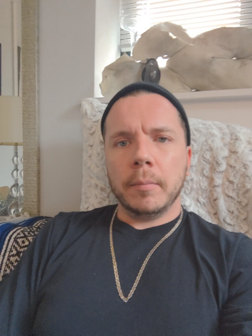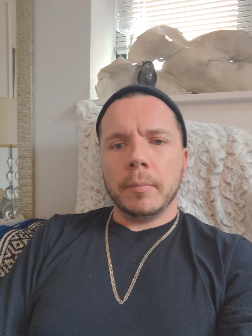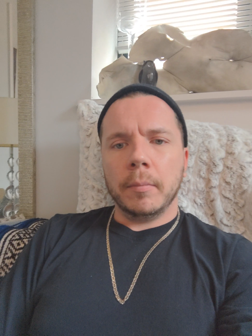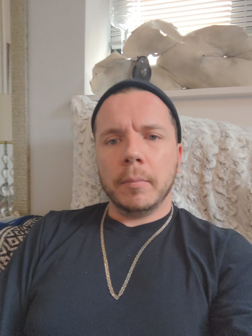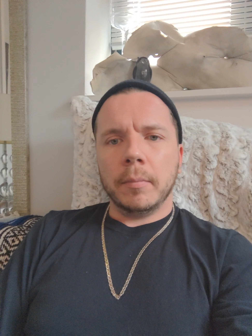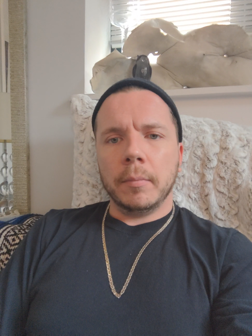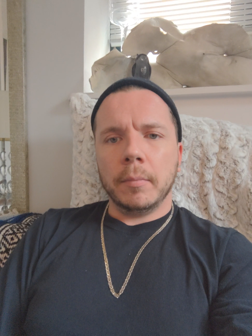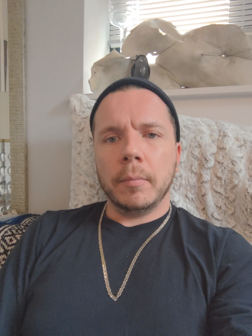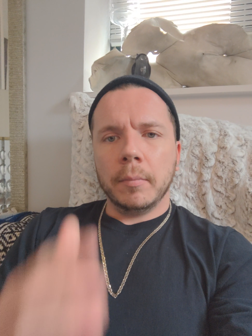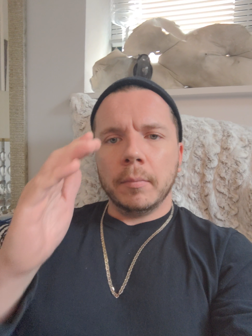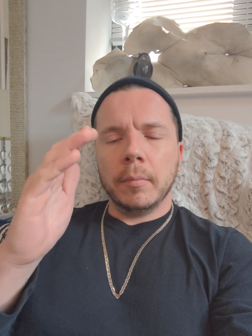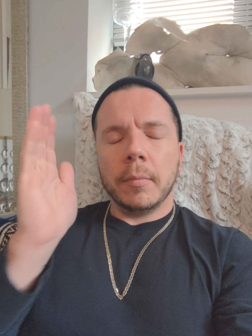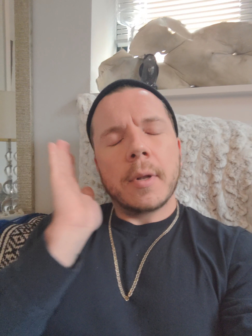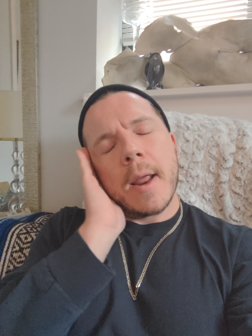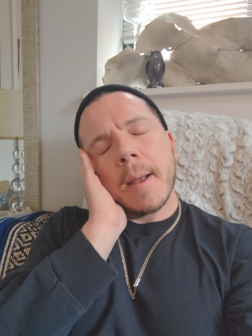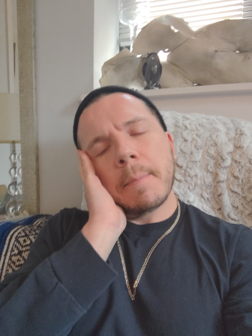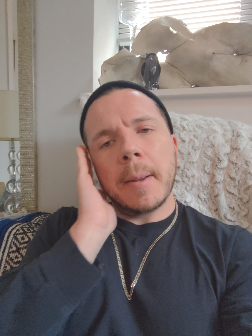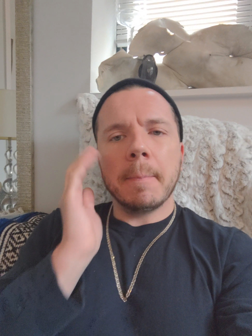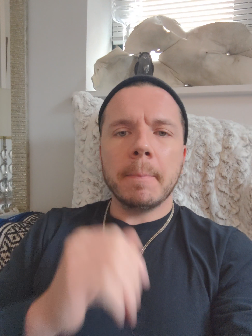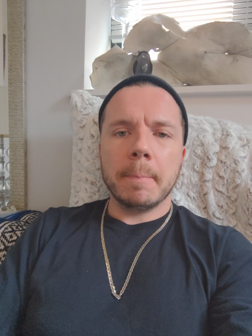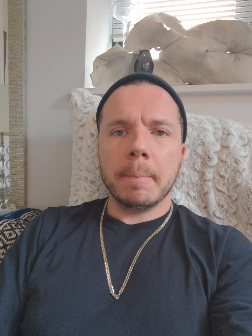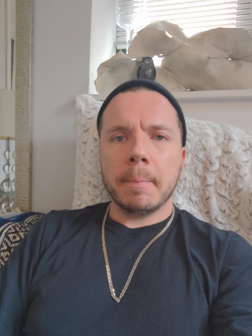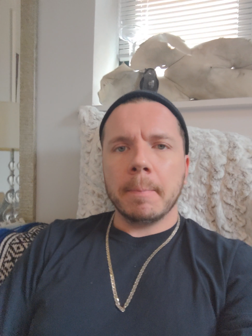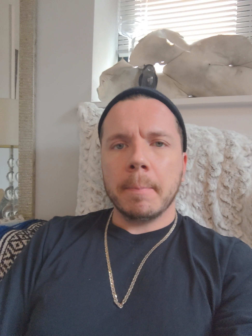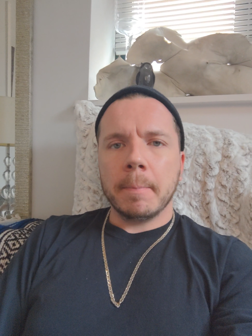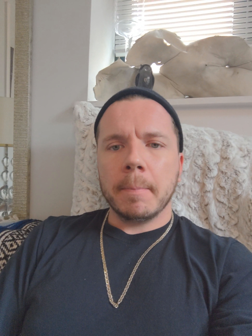nap